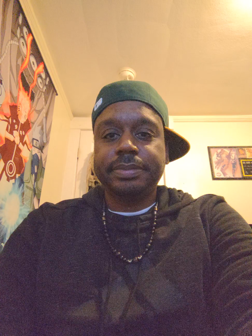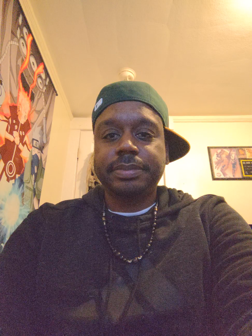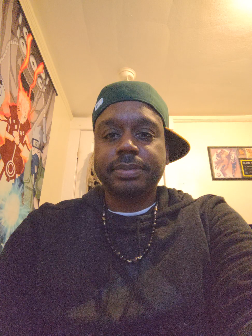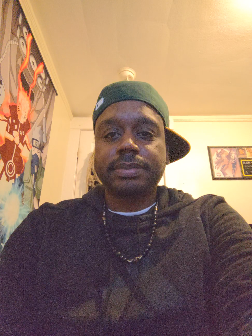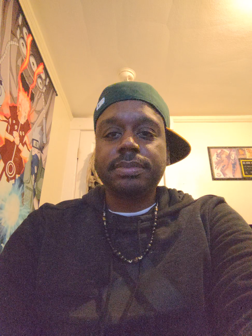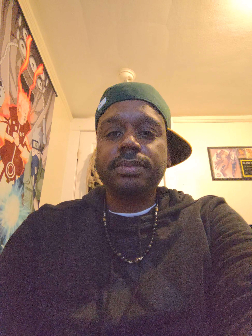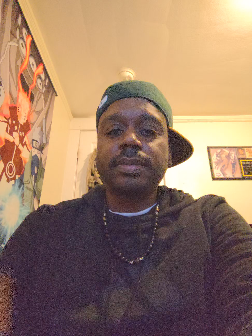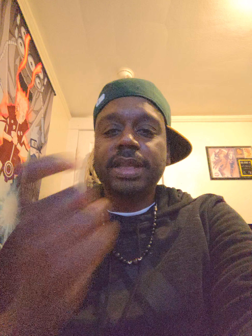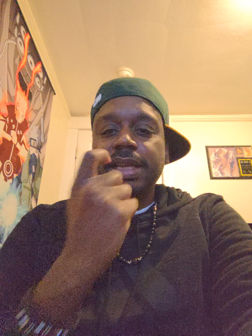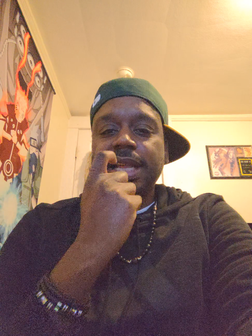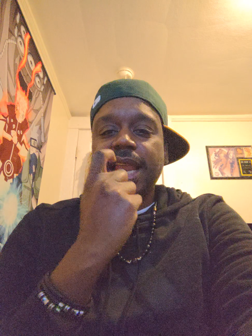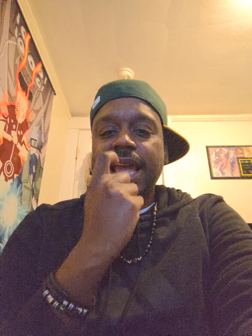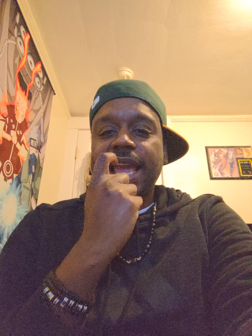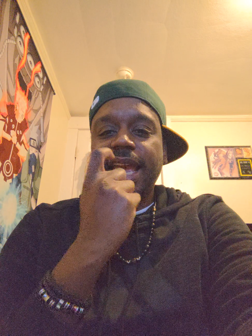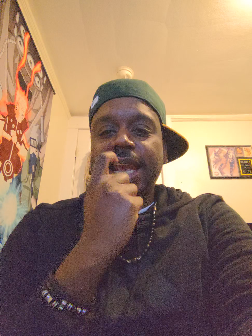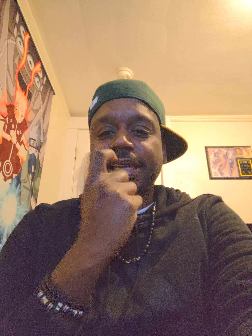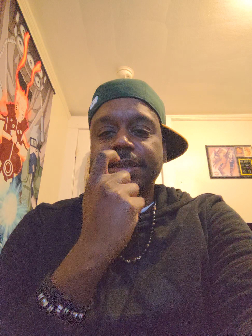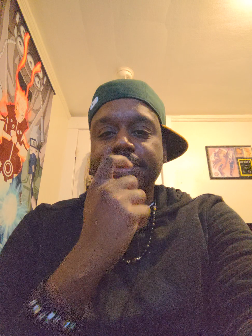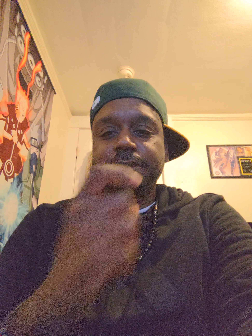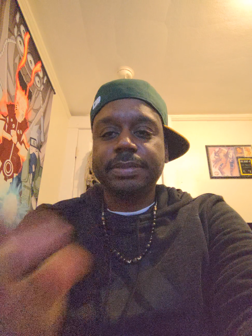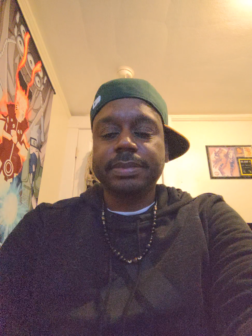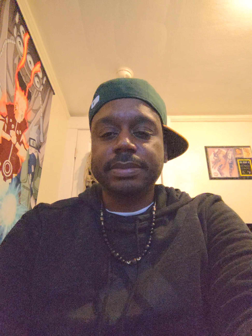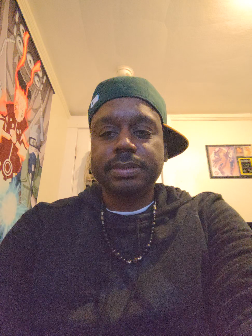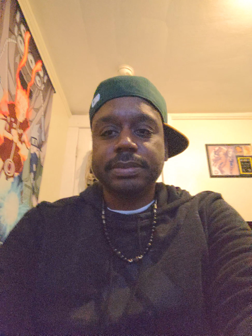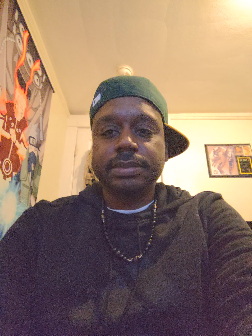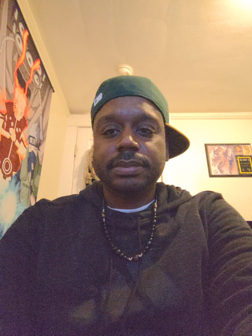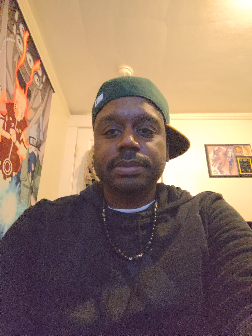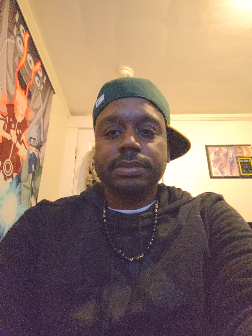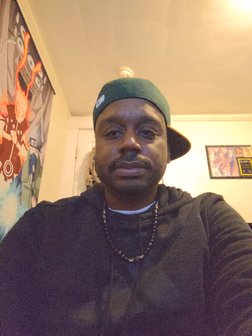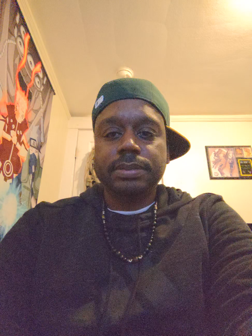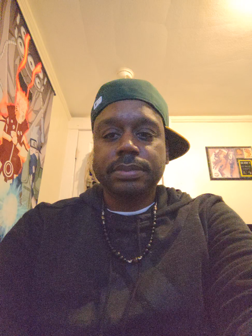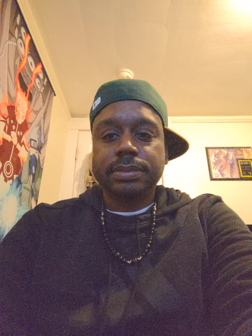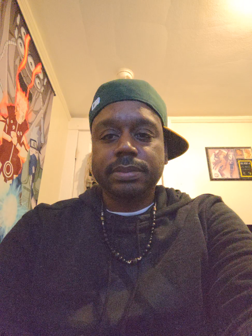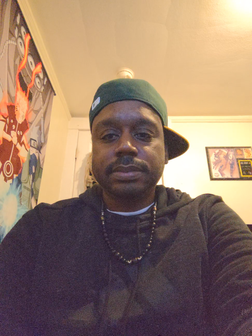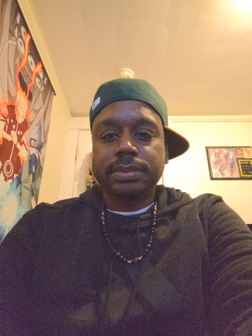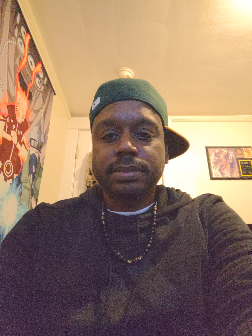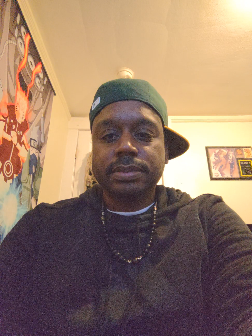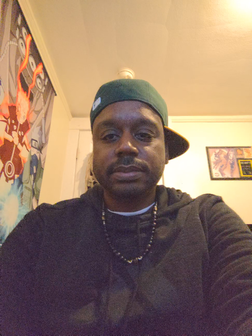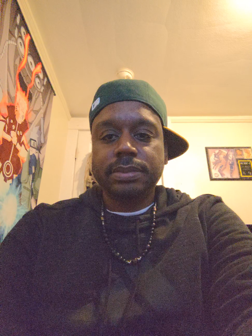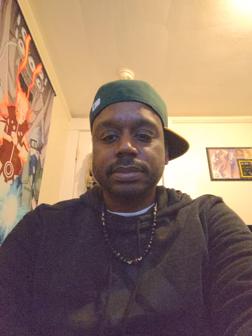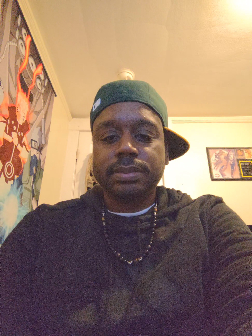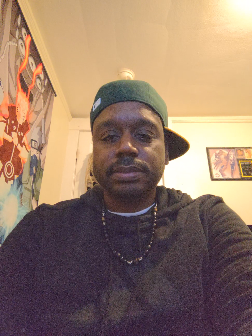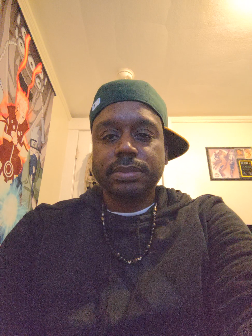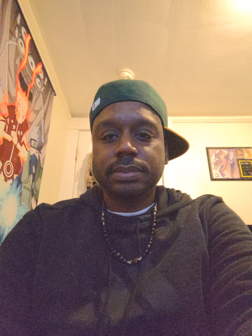window